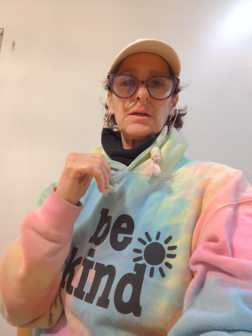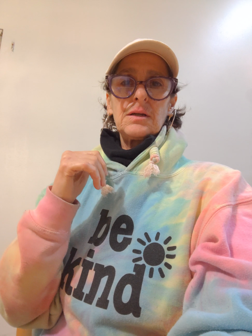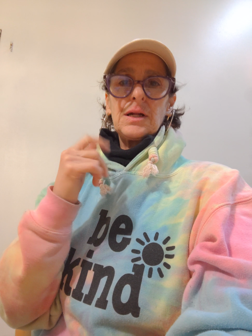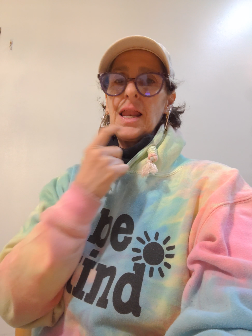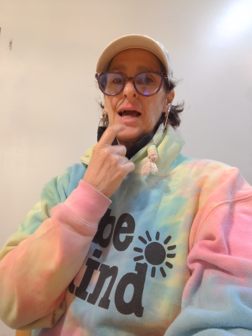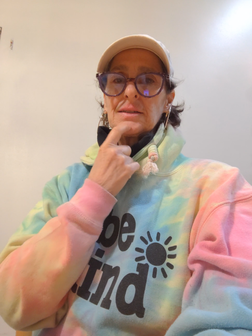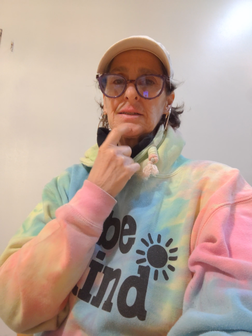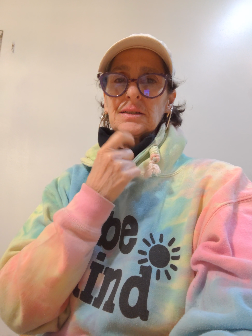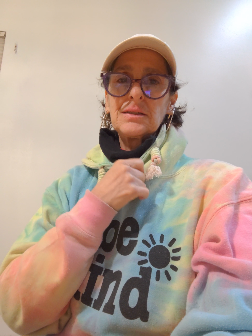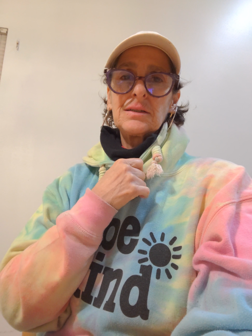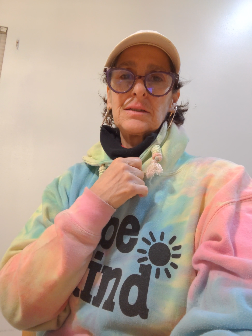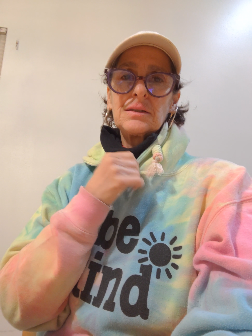window